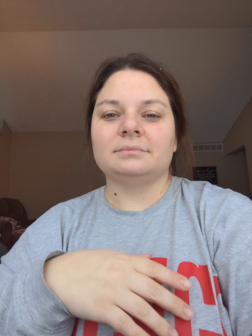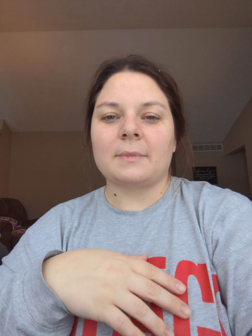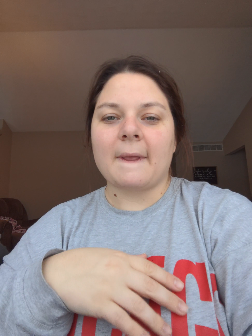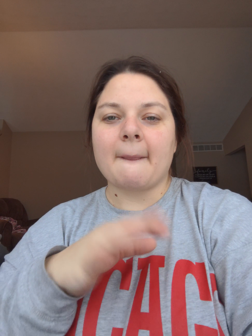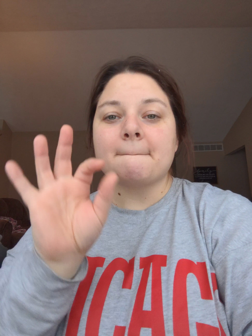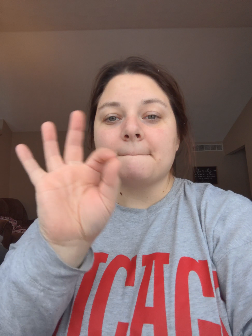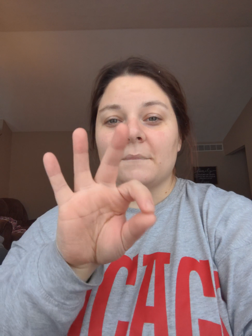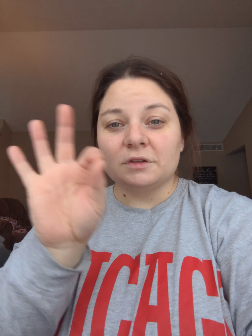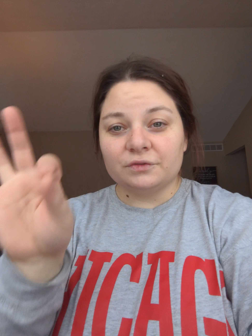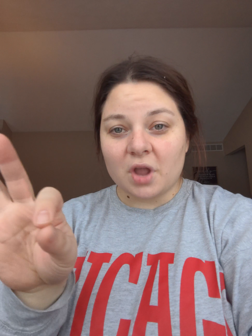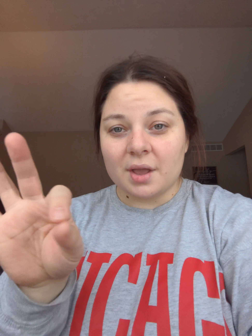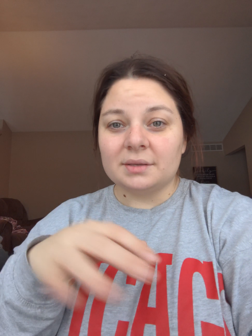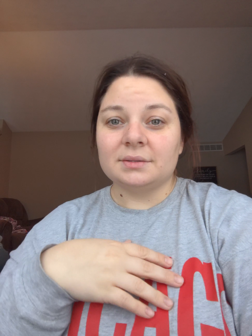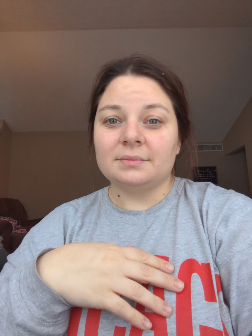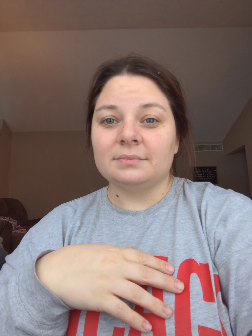french fries